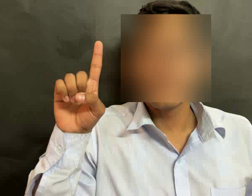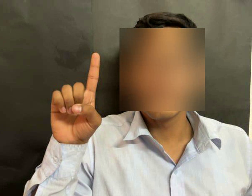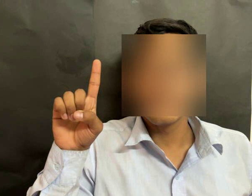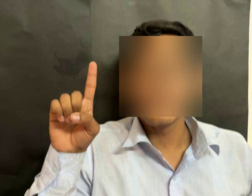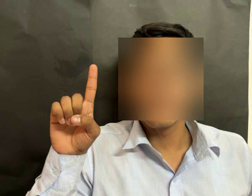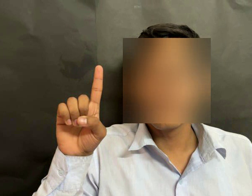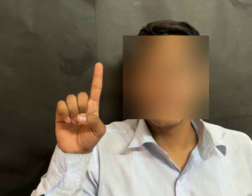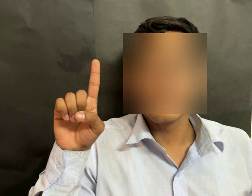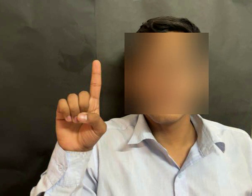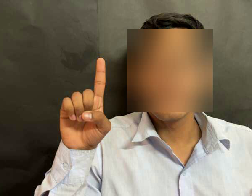D